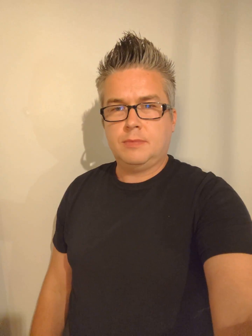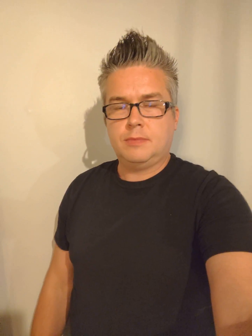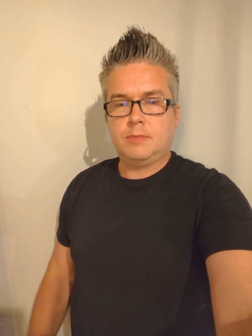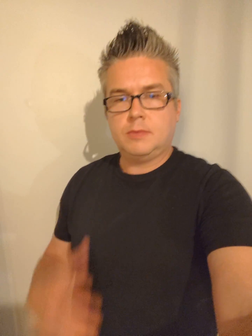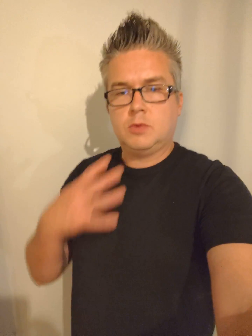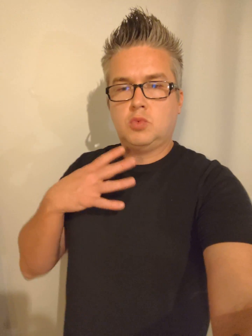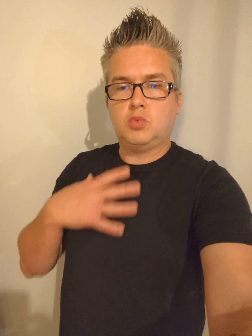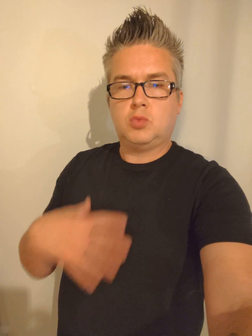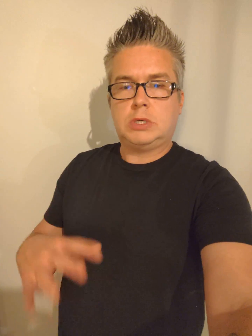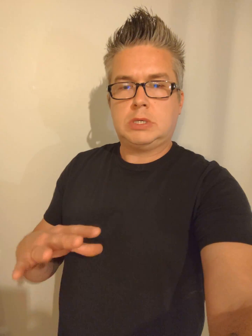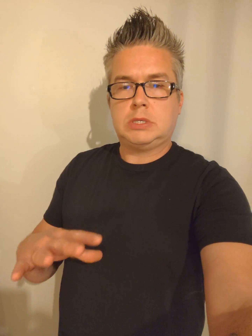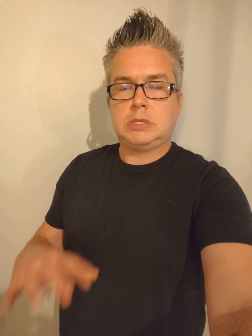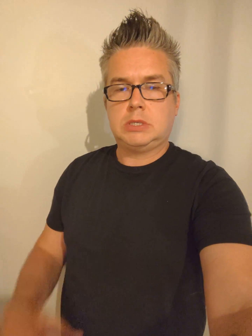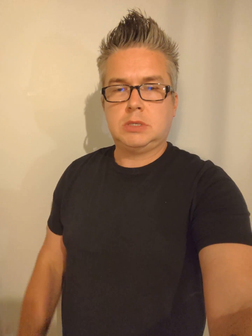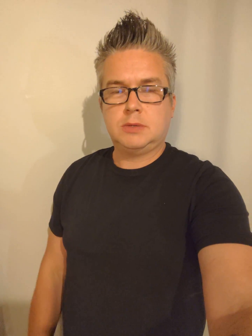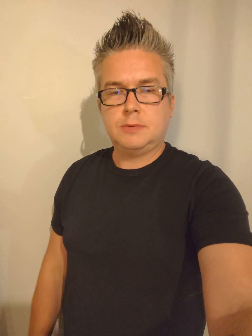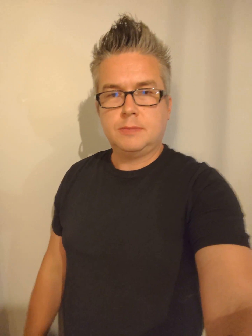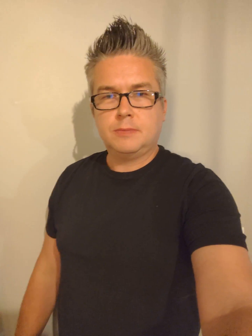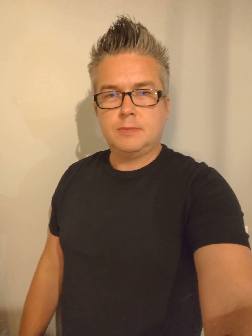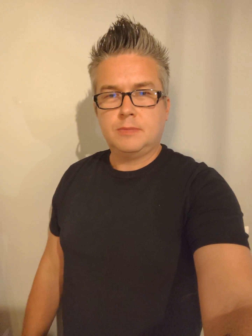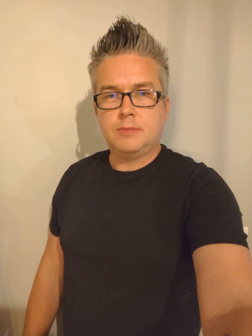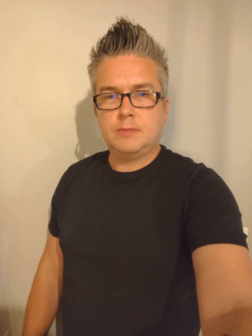dress